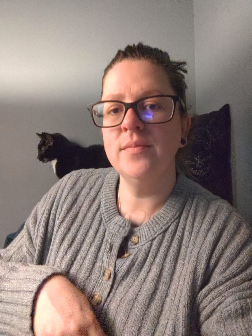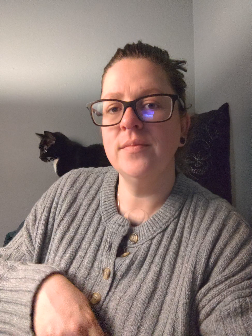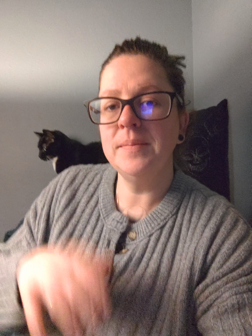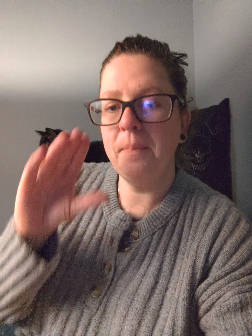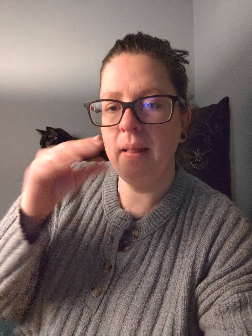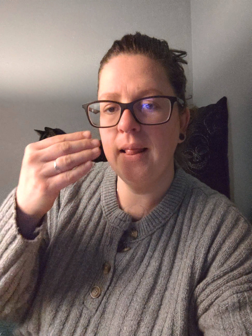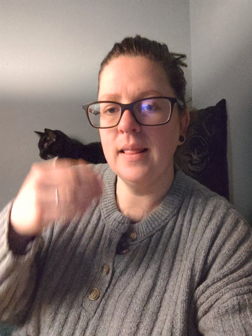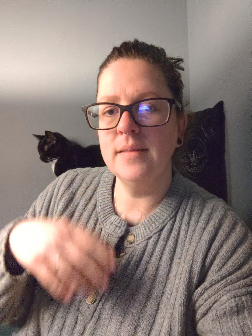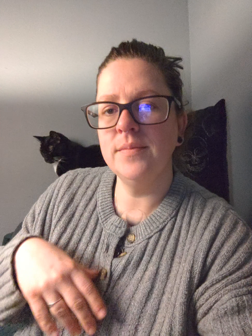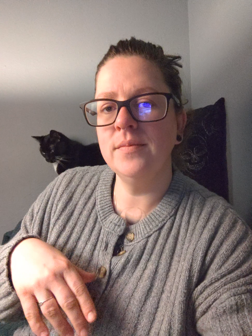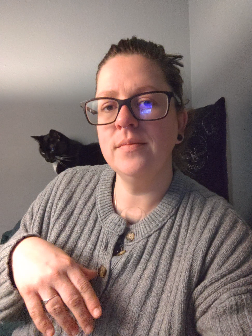smile